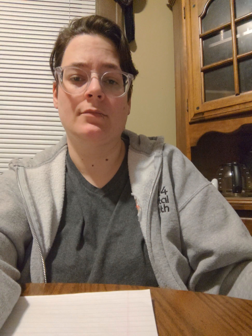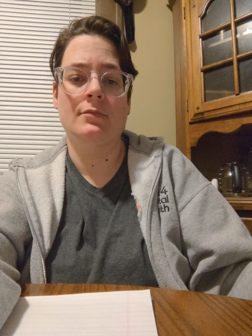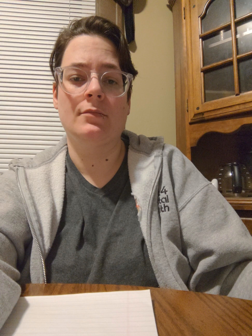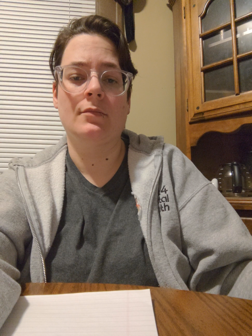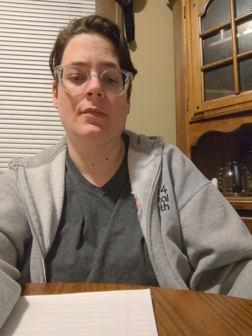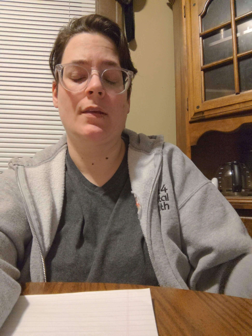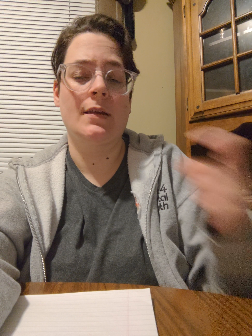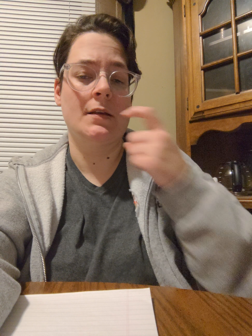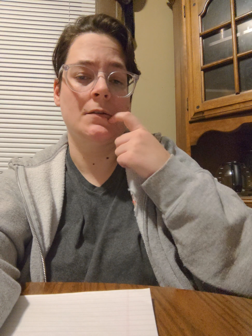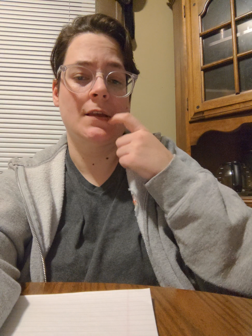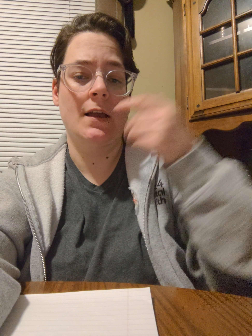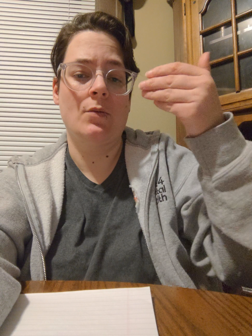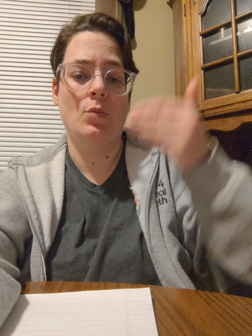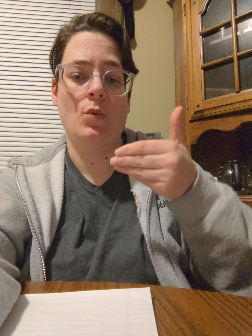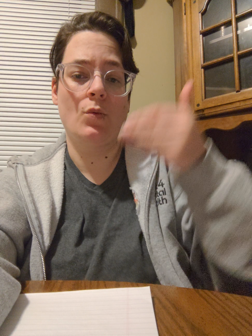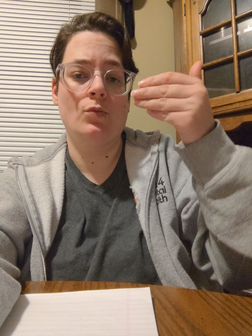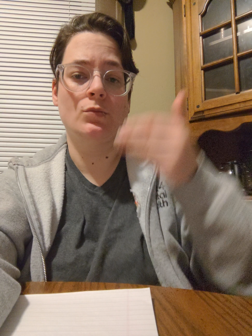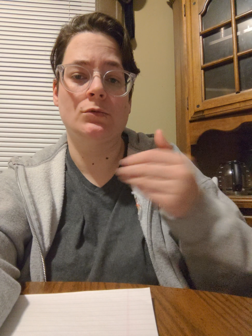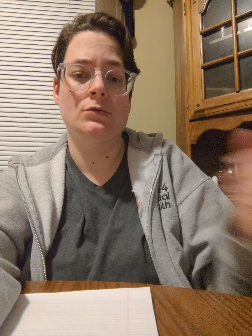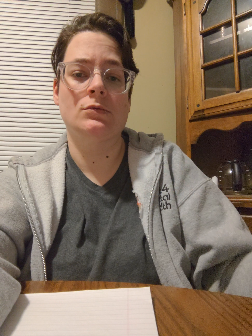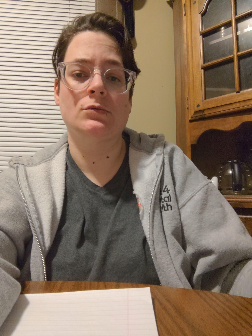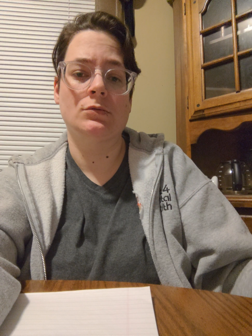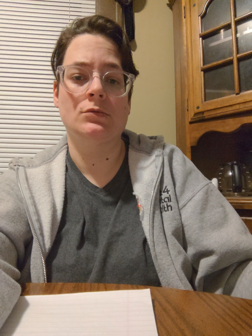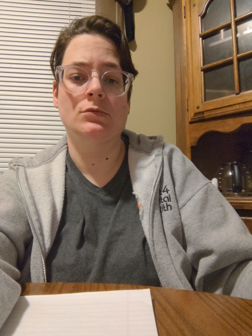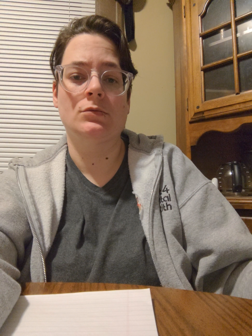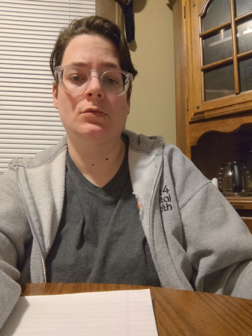window